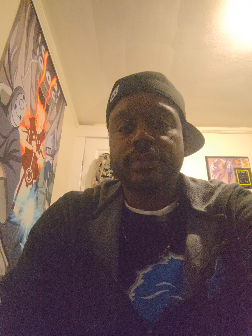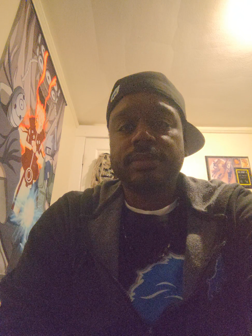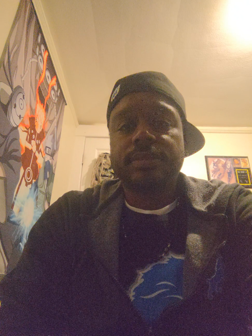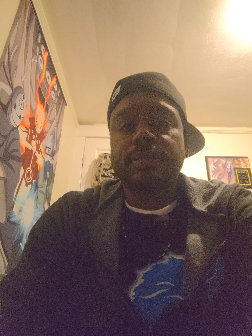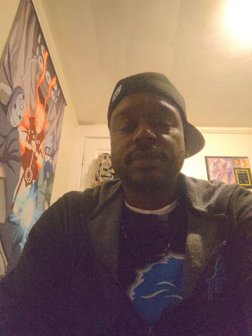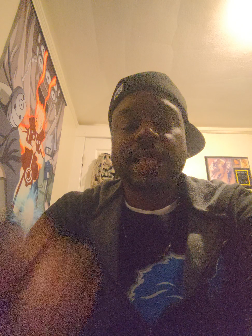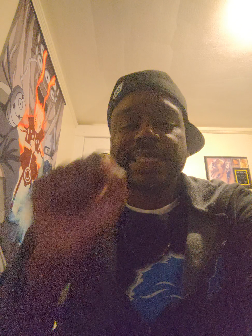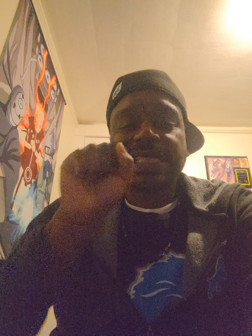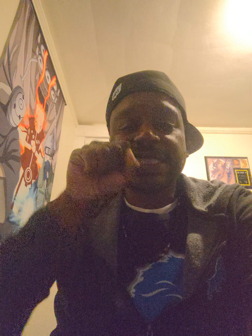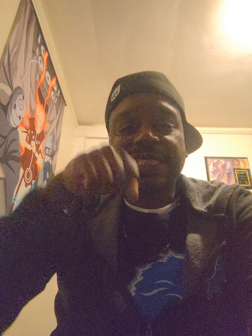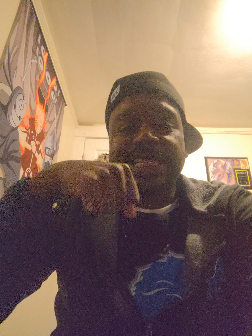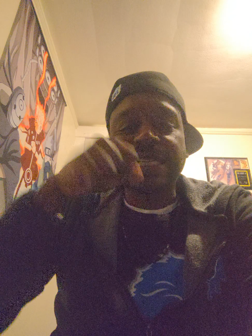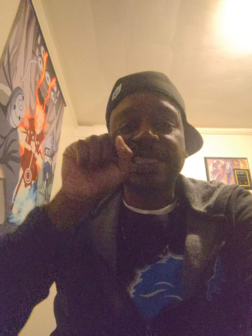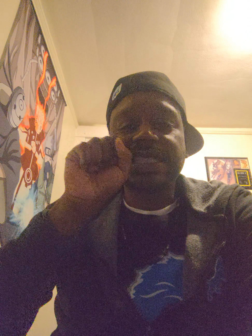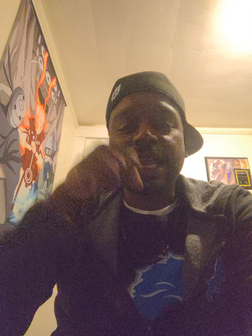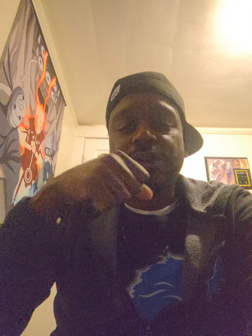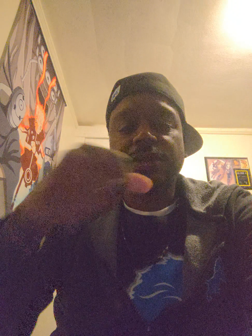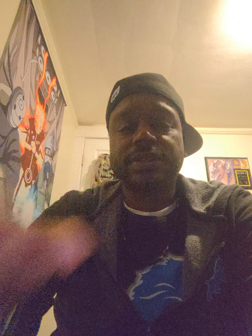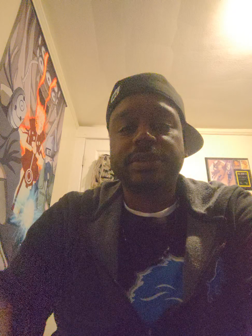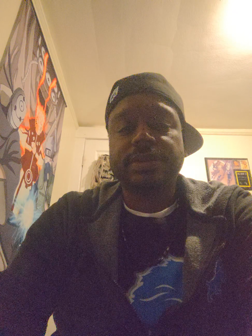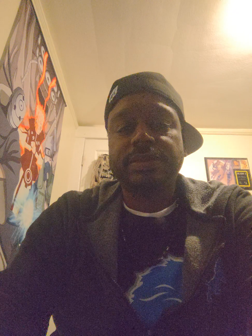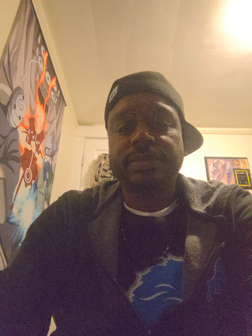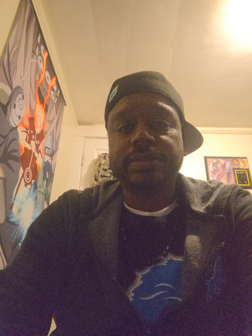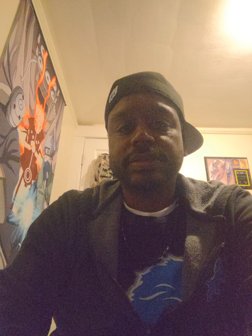carrot